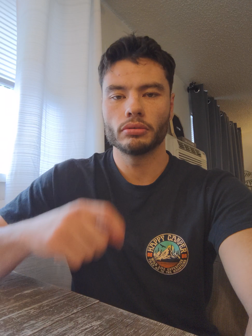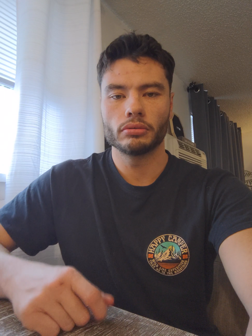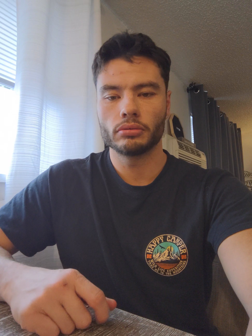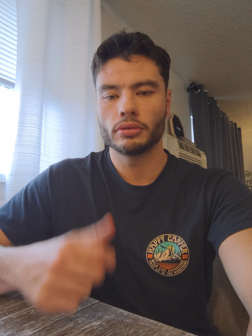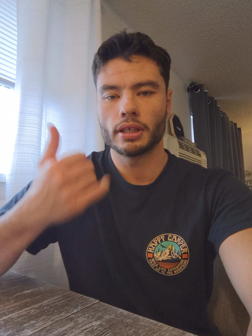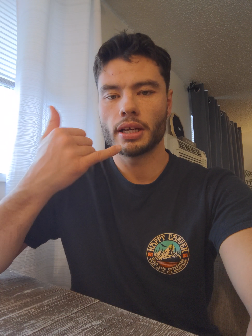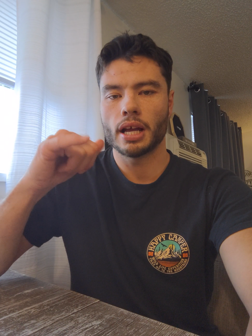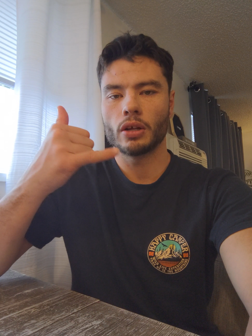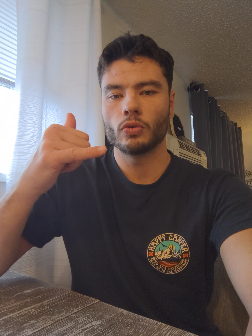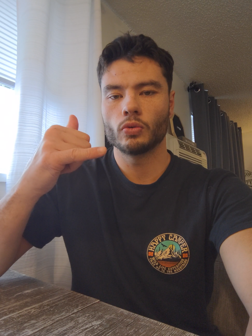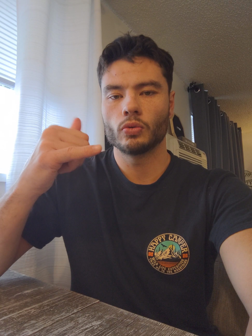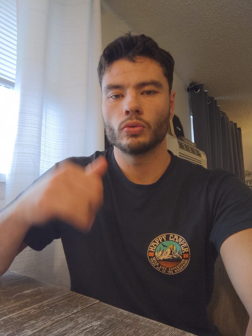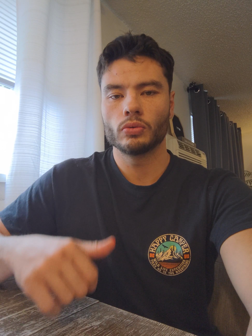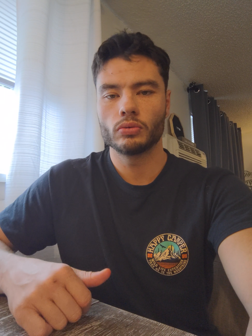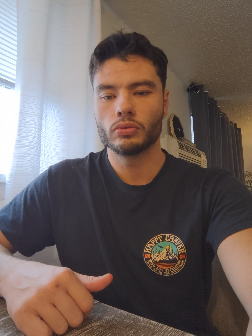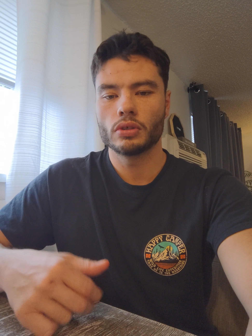yellow